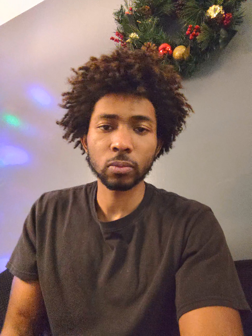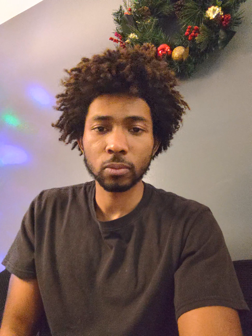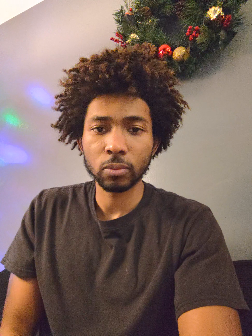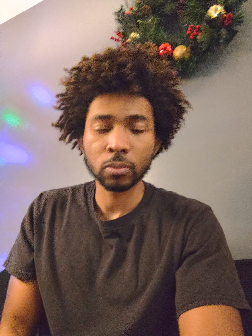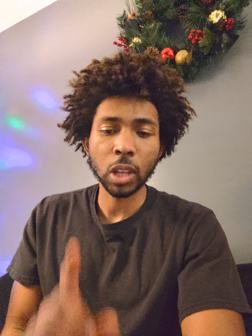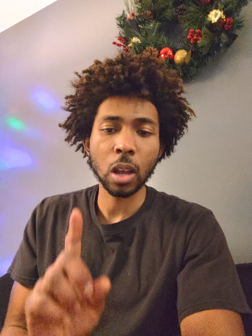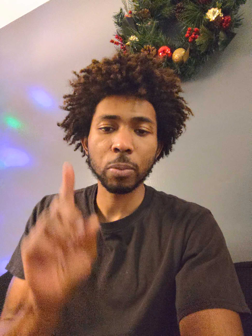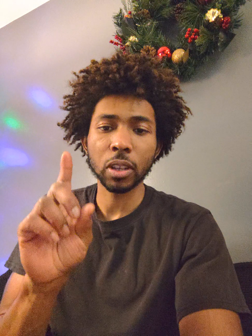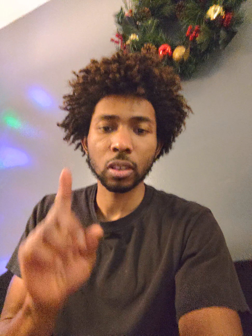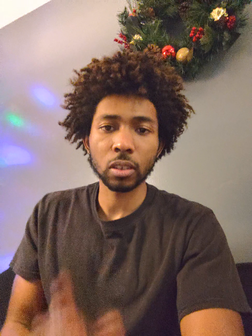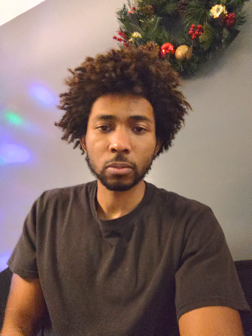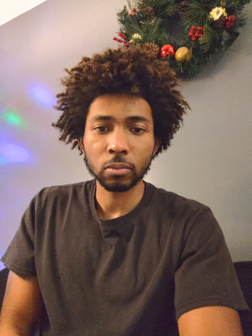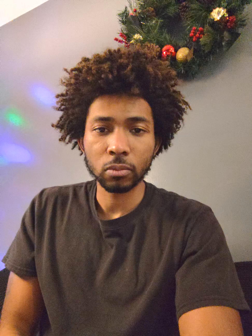up